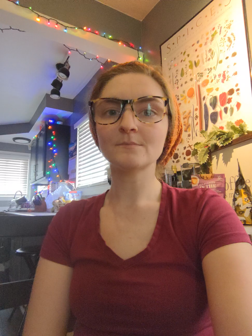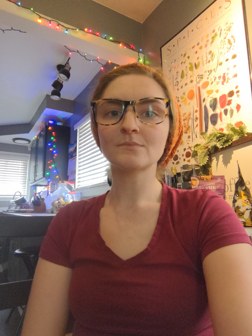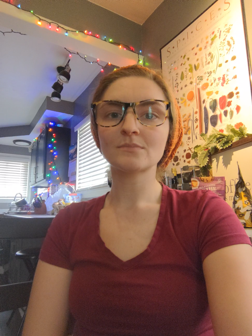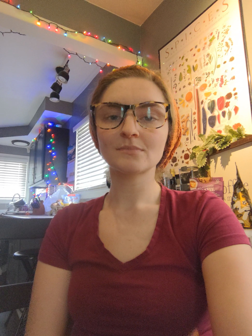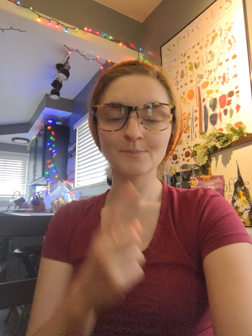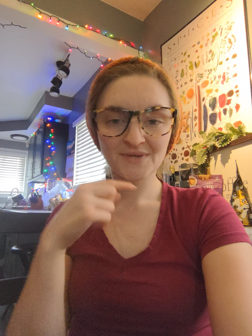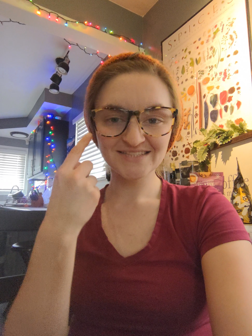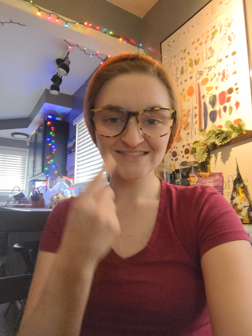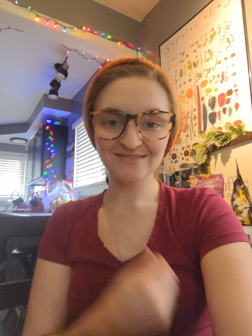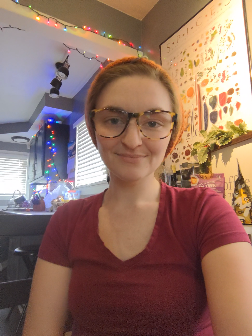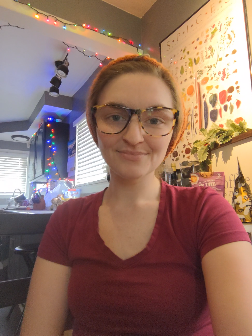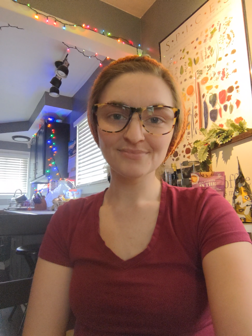smile